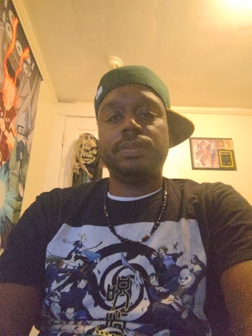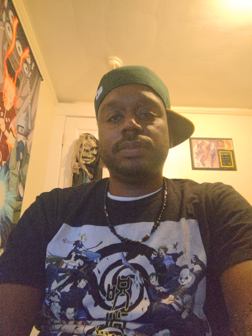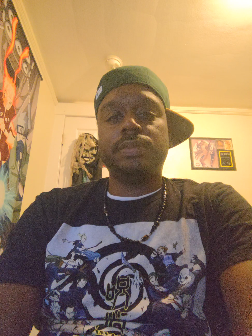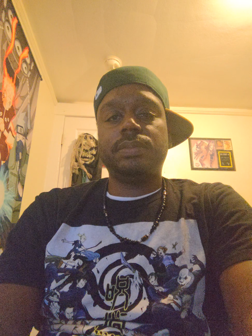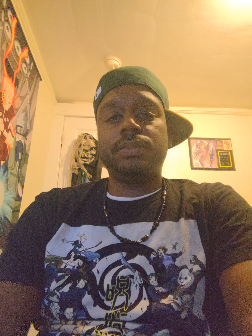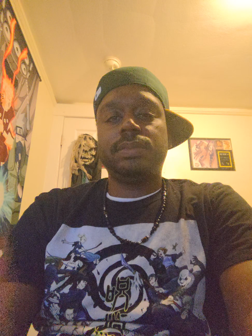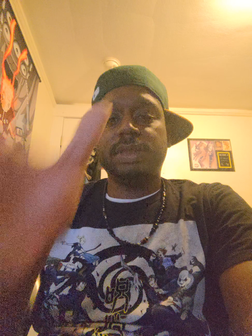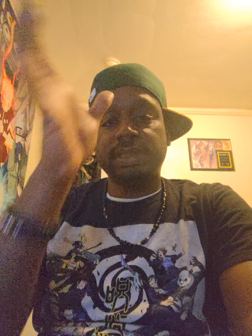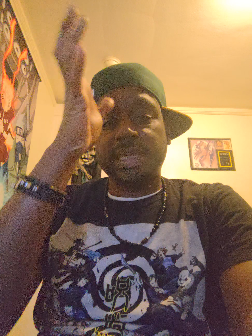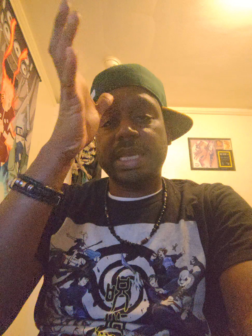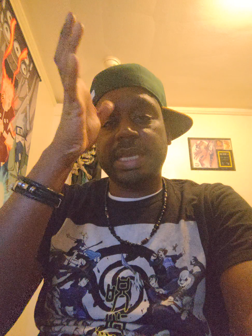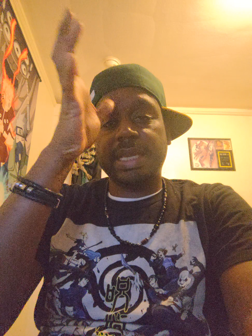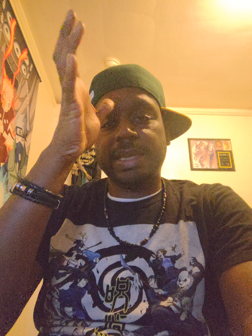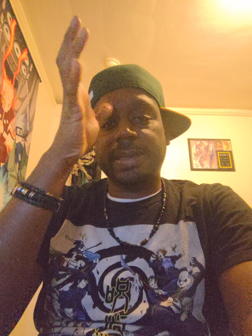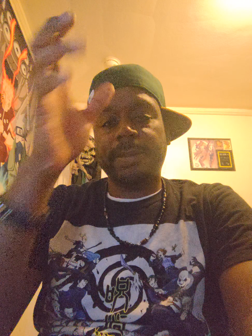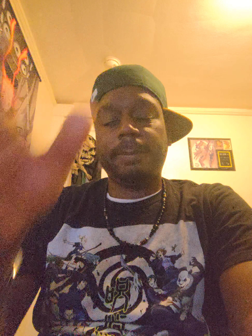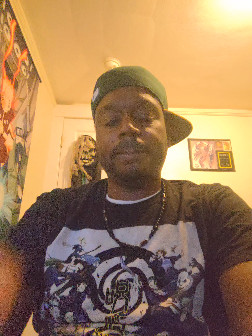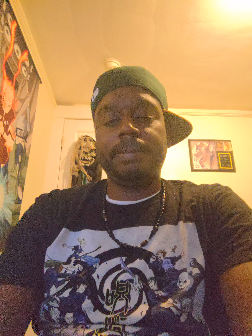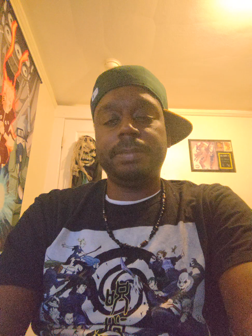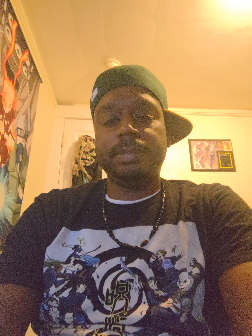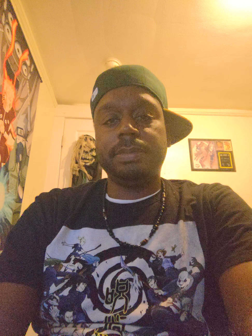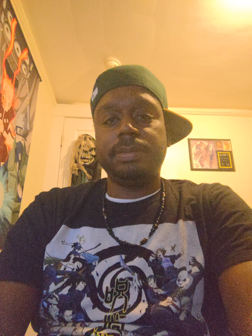dad